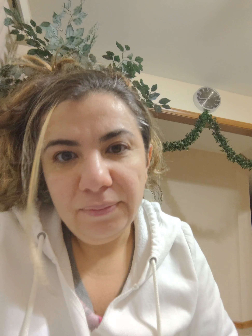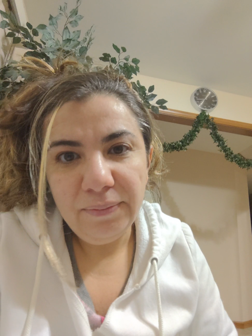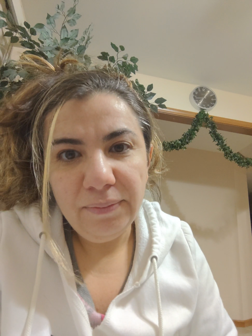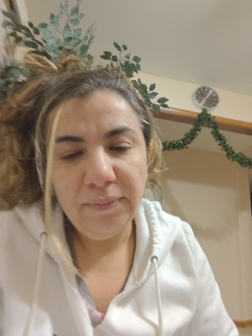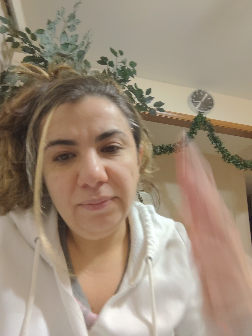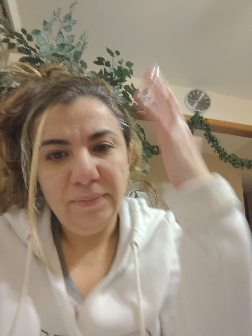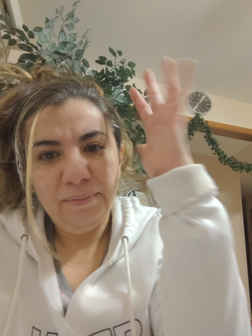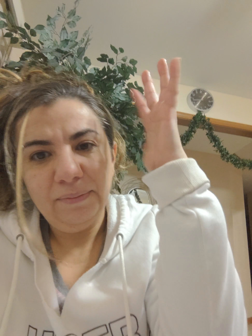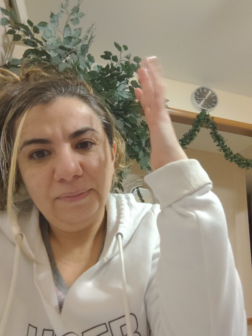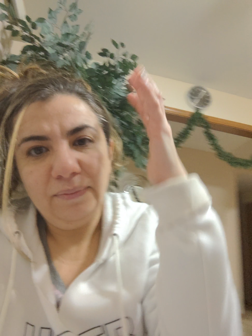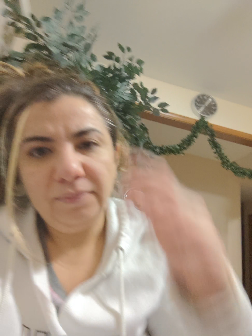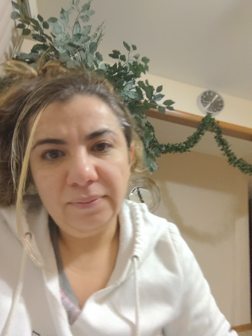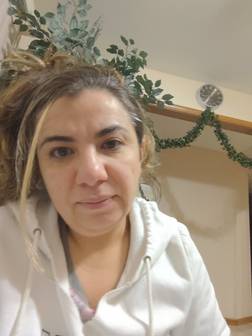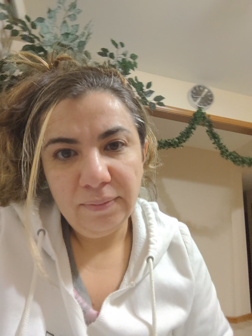tree